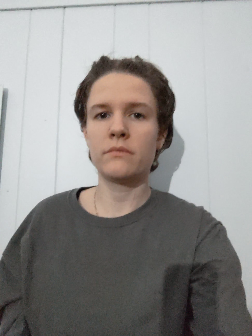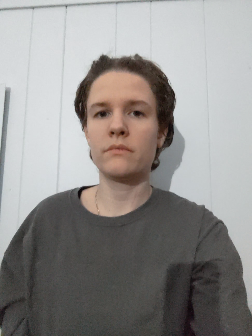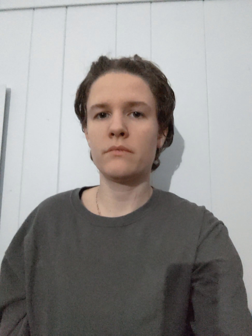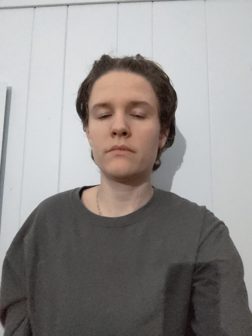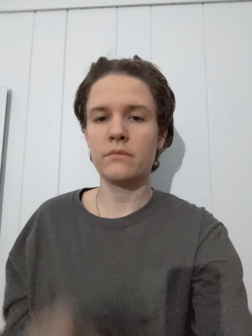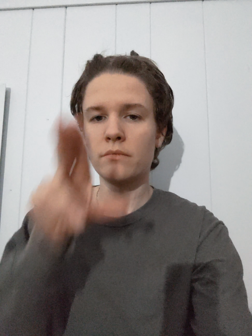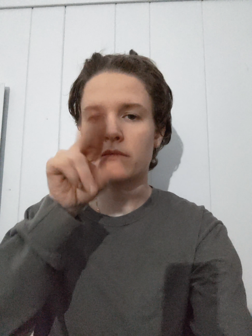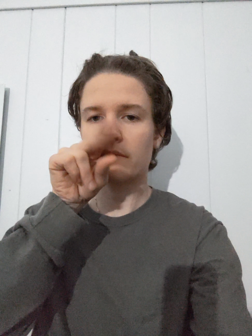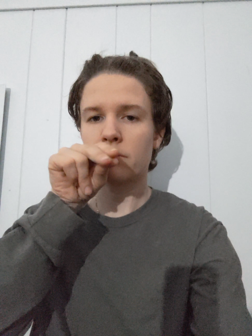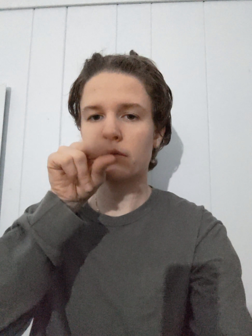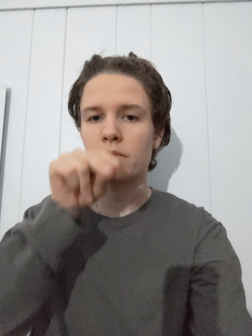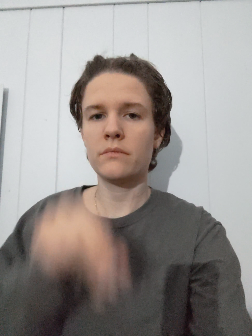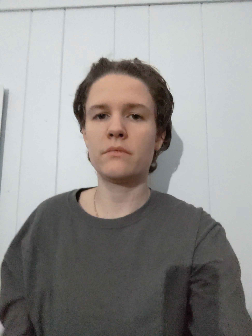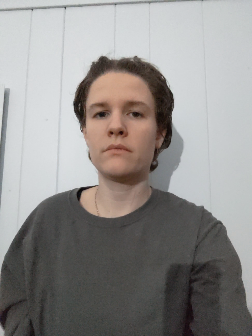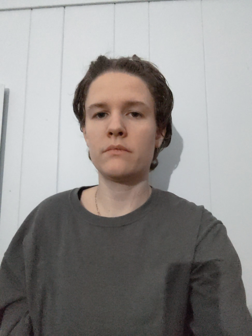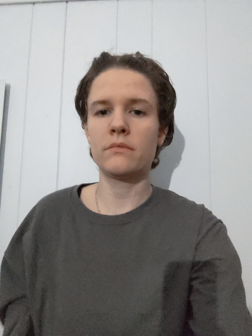duck